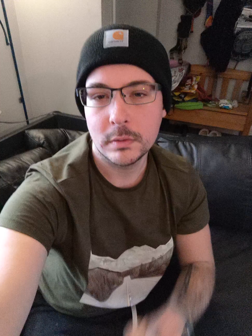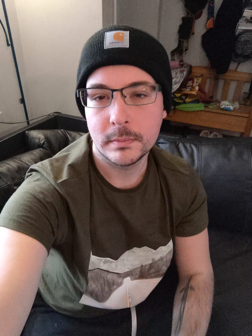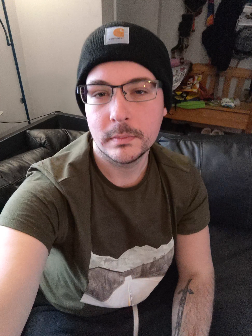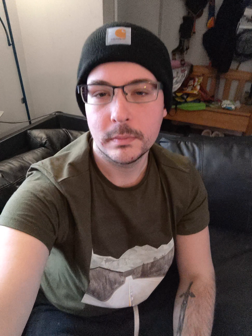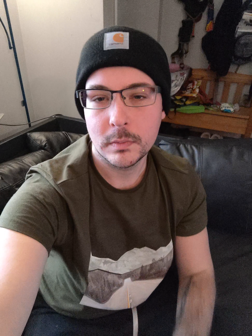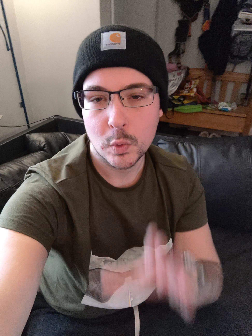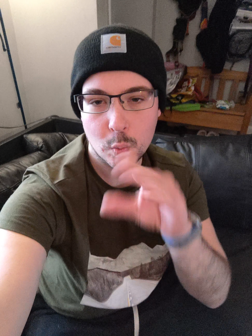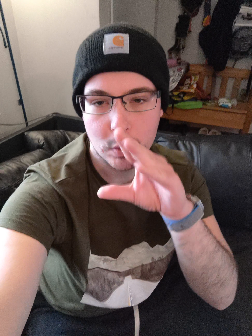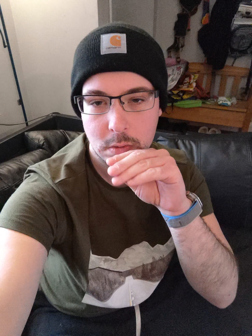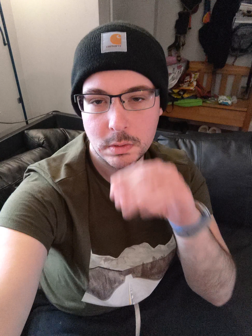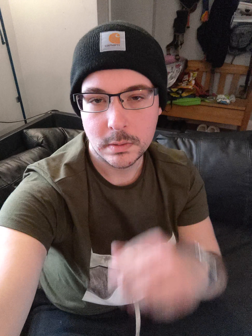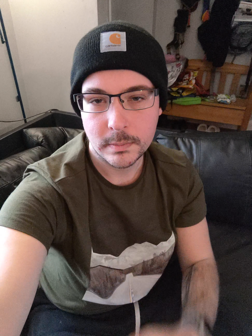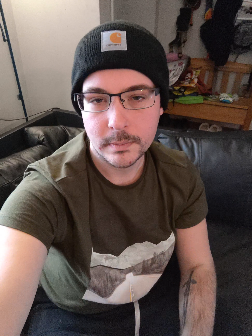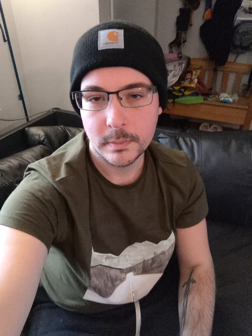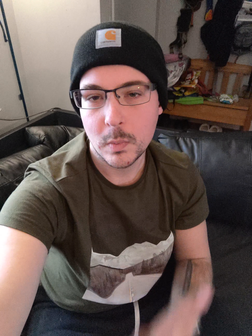goose